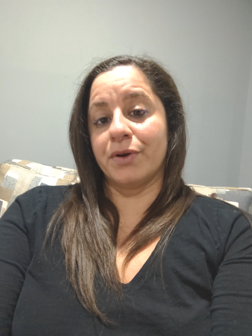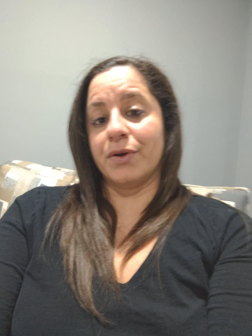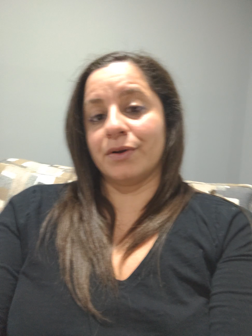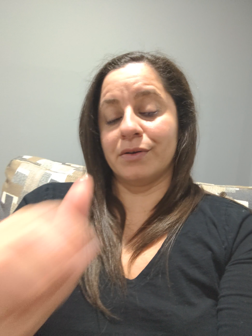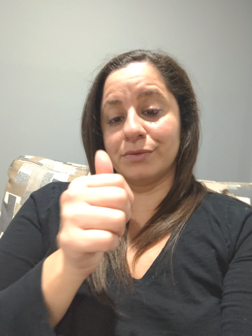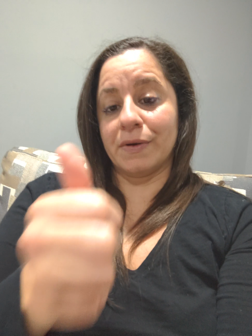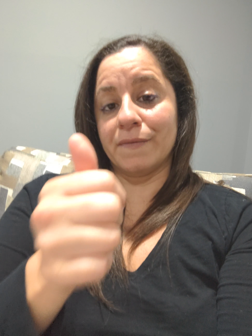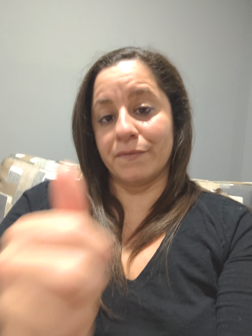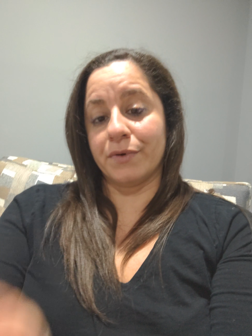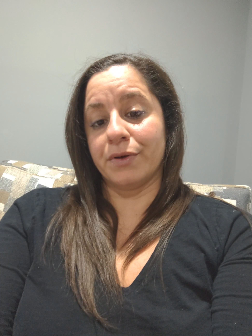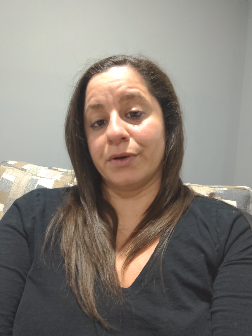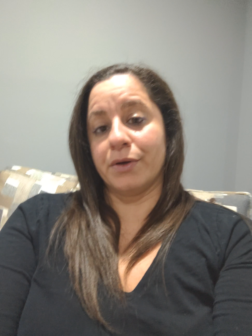yourself